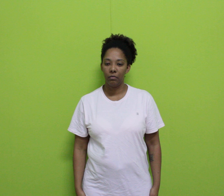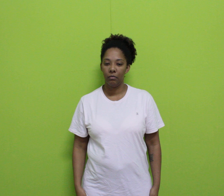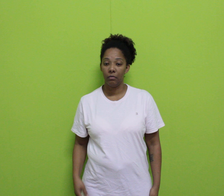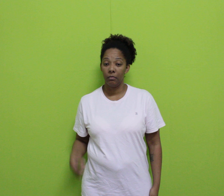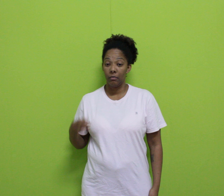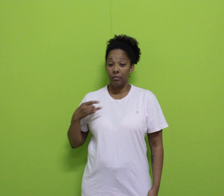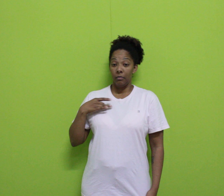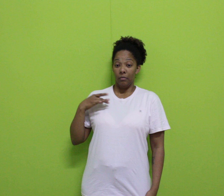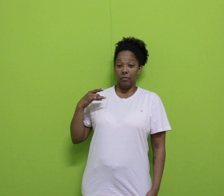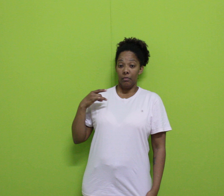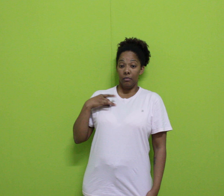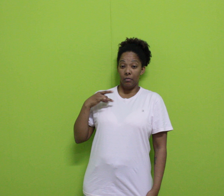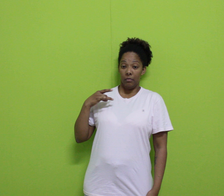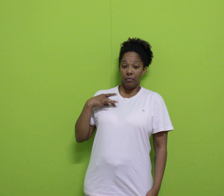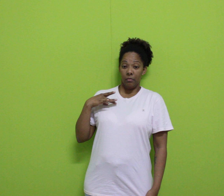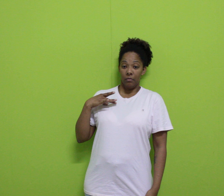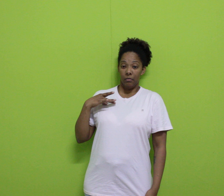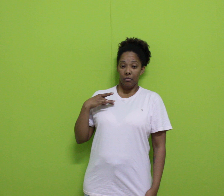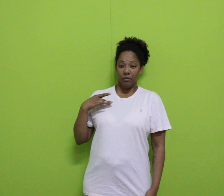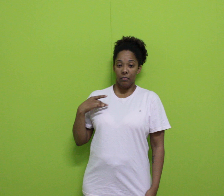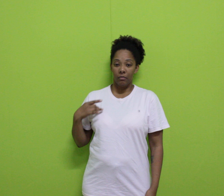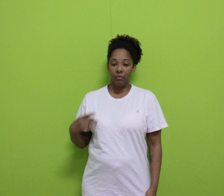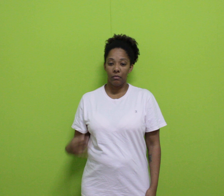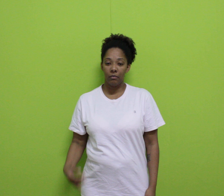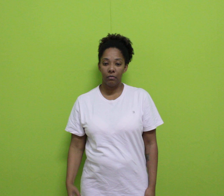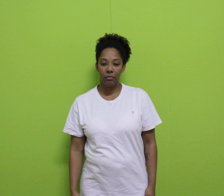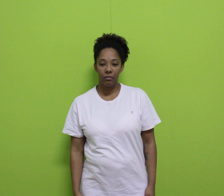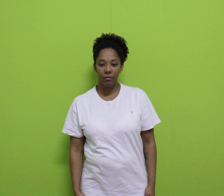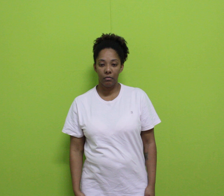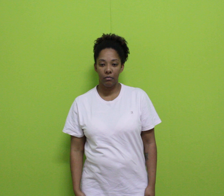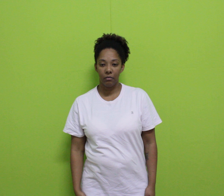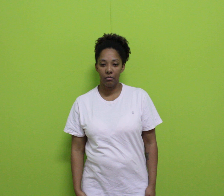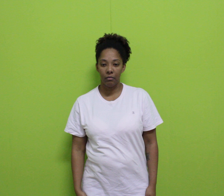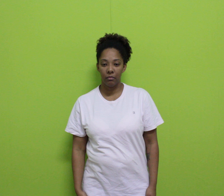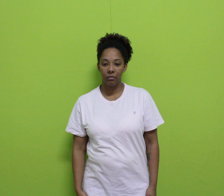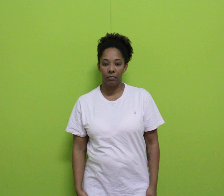medo